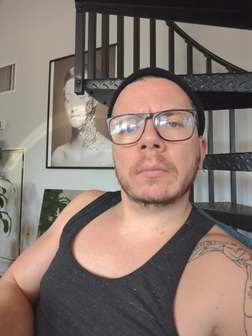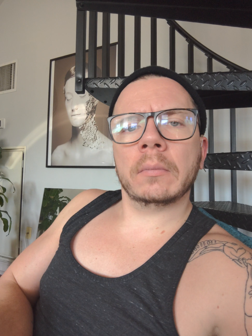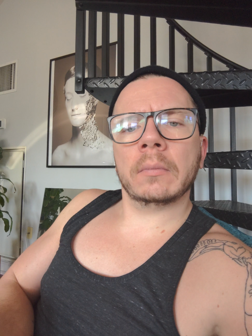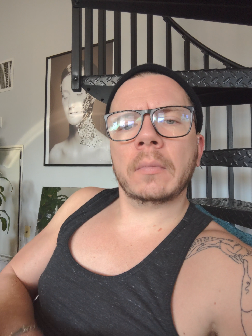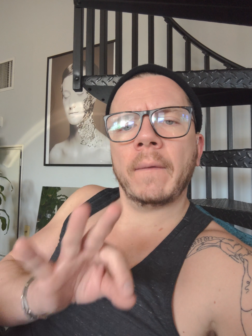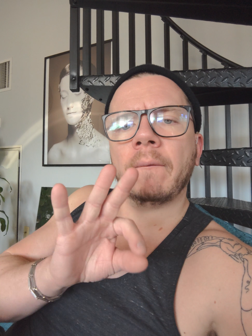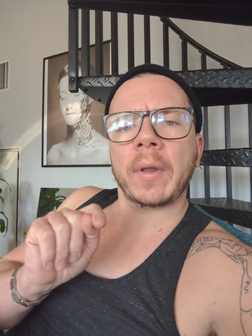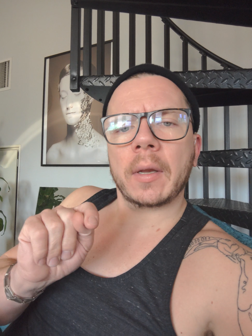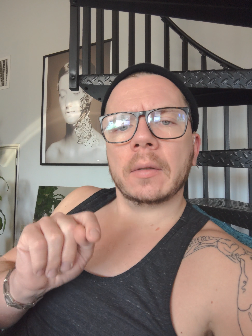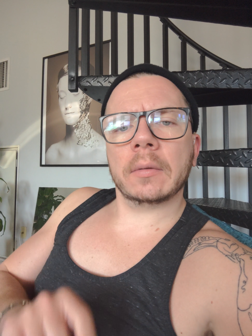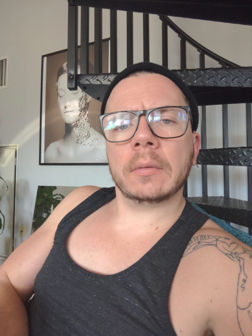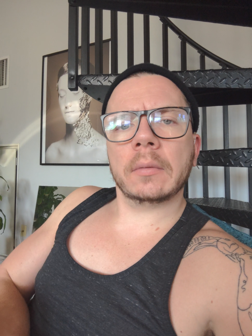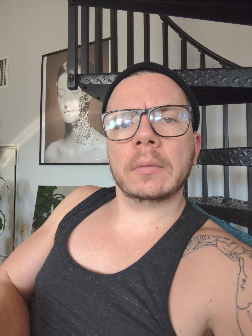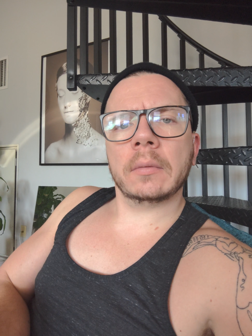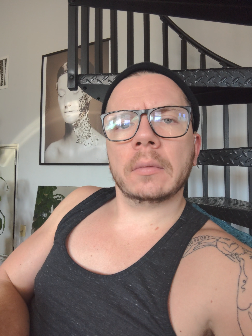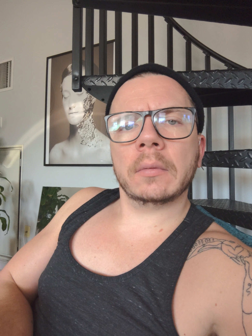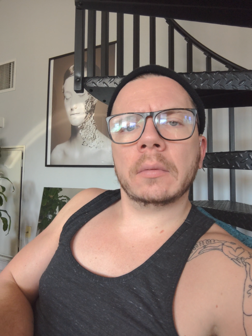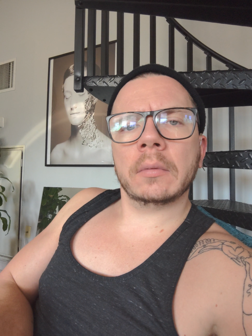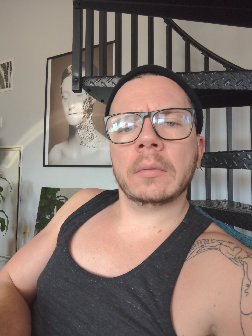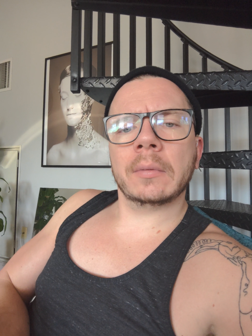feet